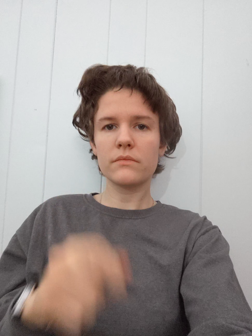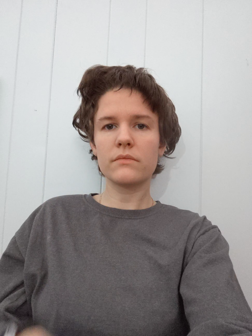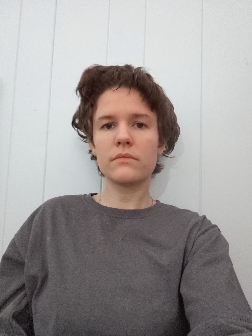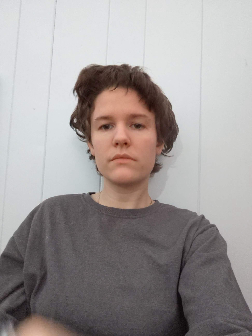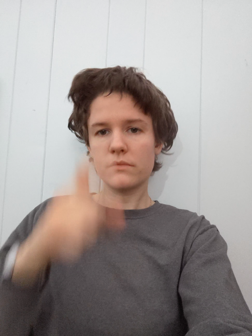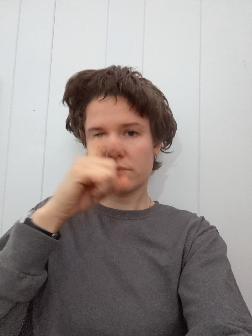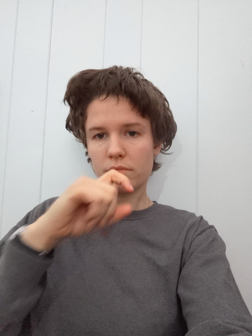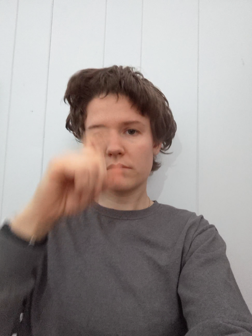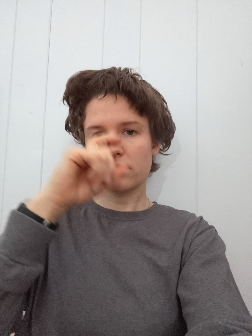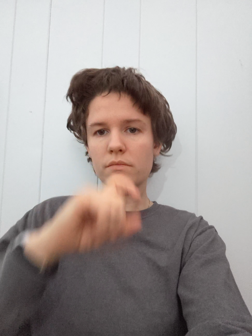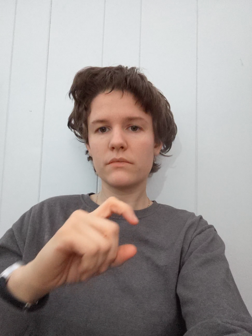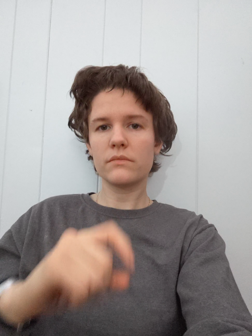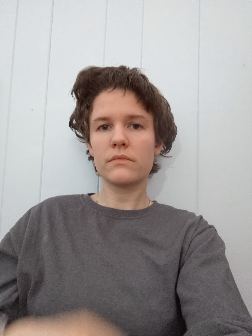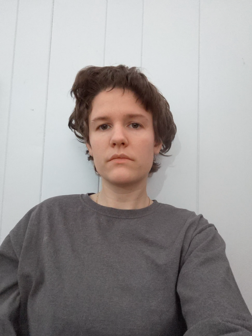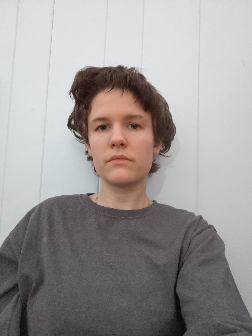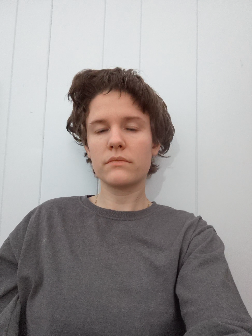doll